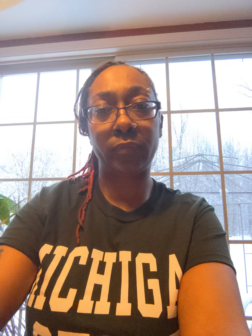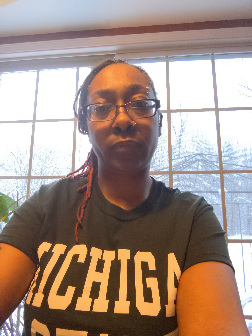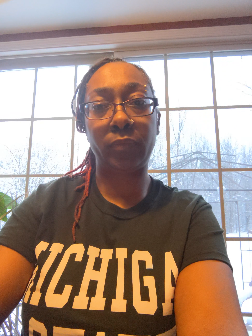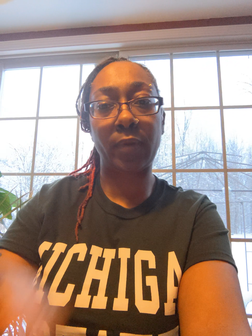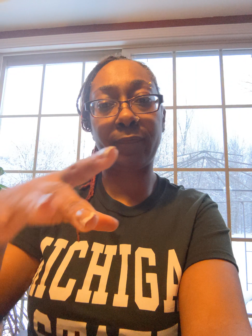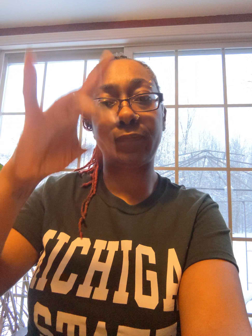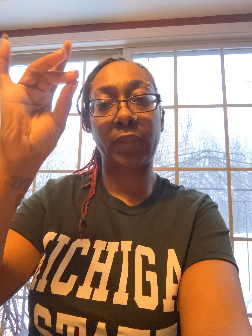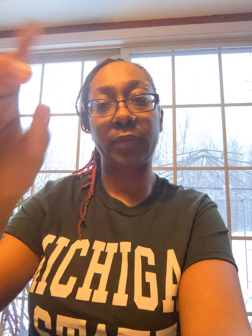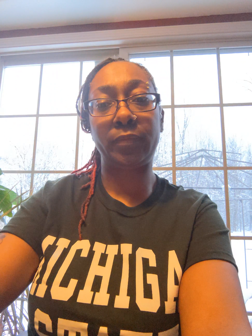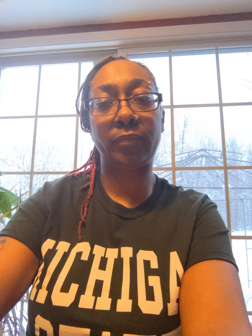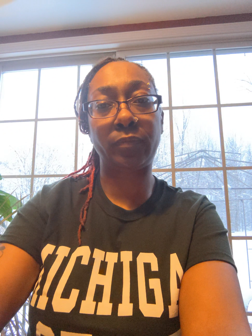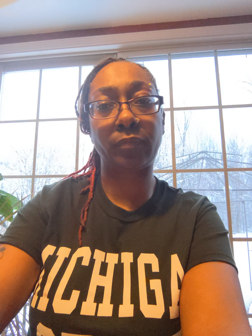find